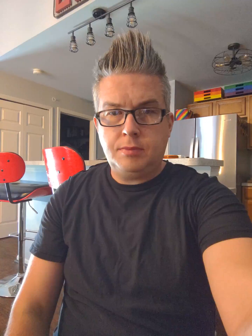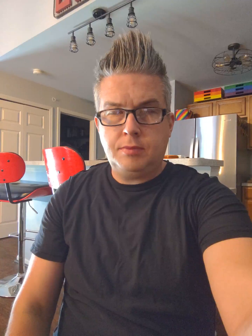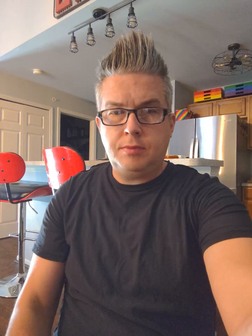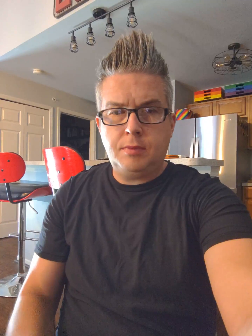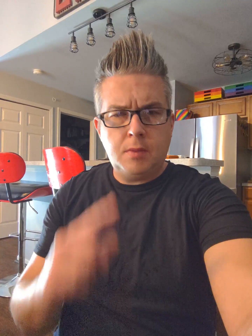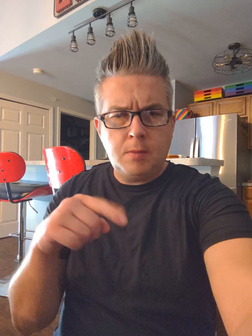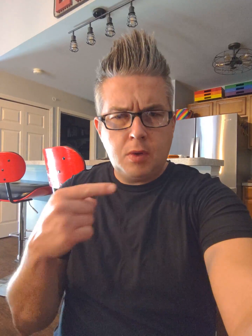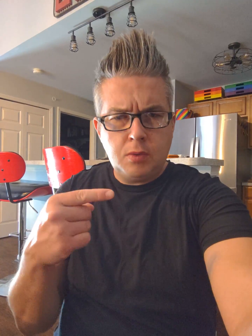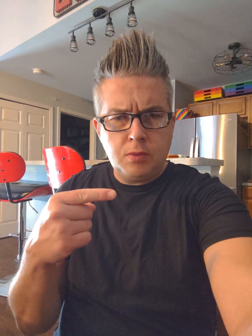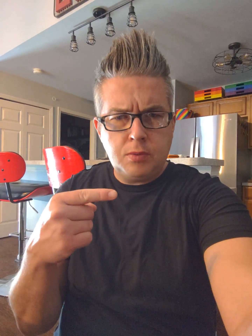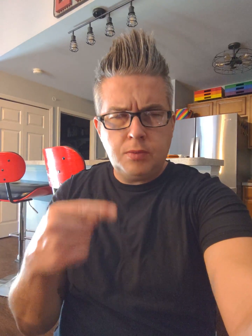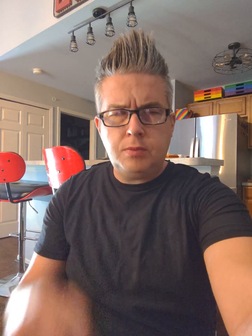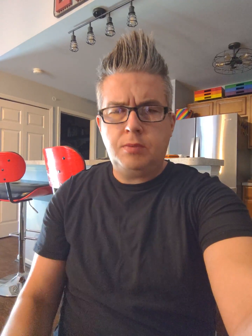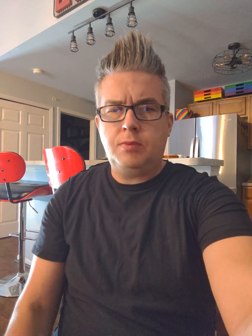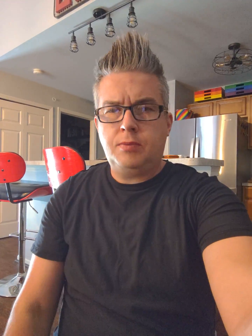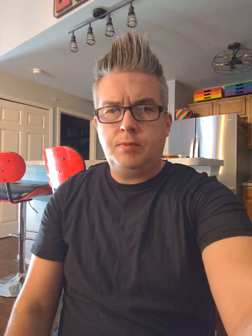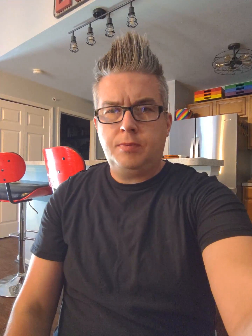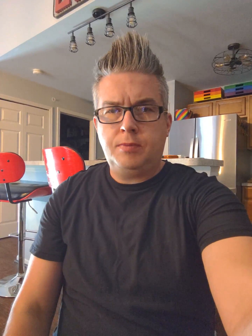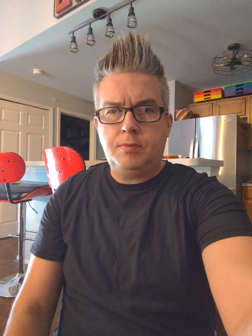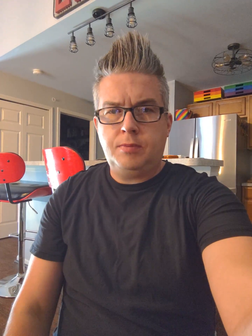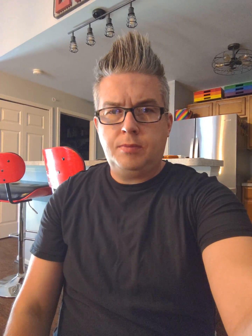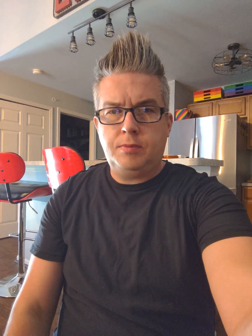about